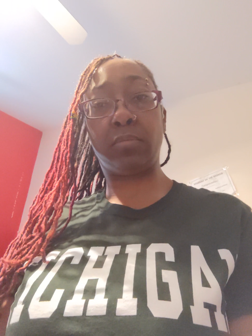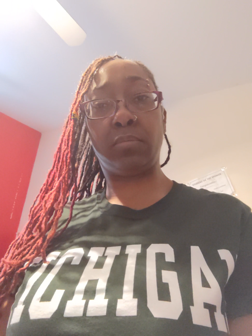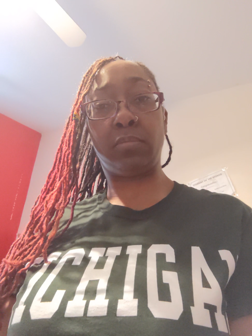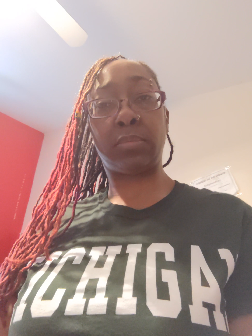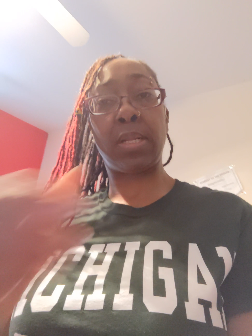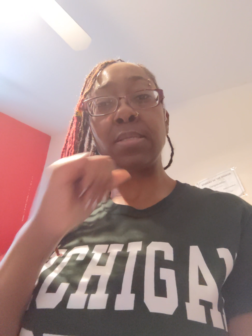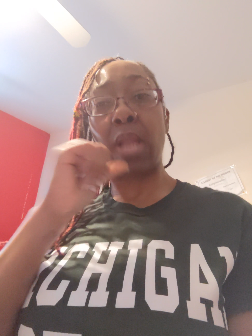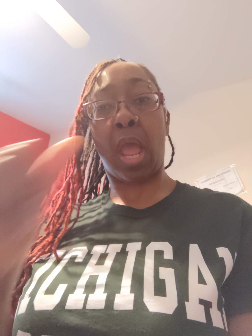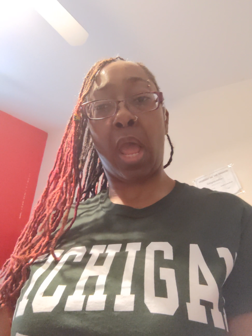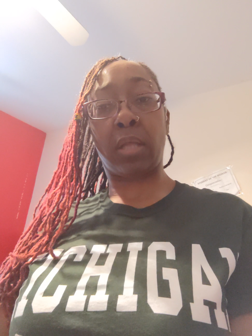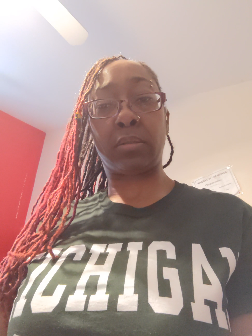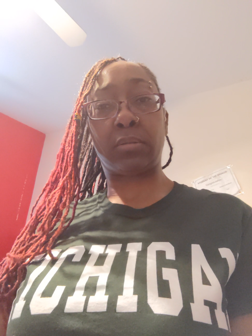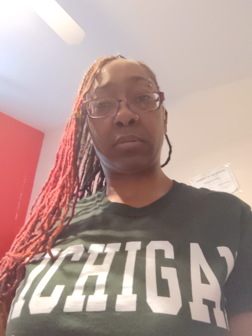not